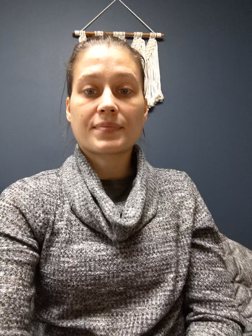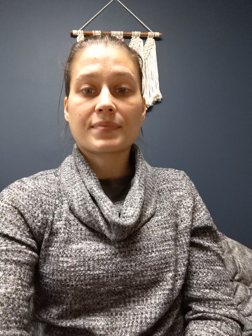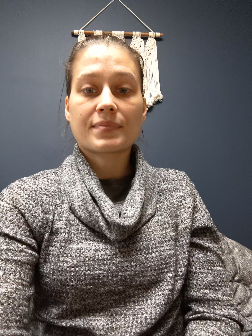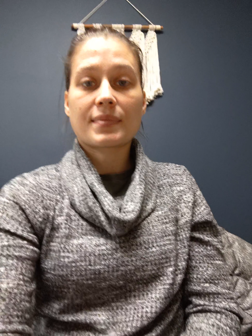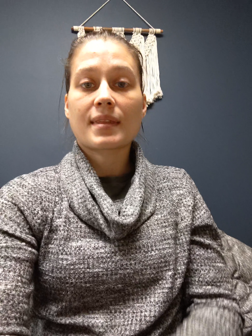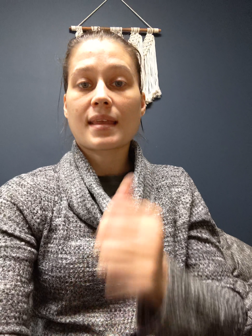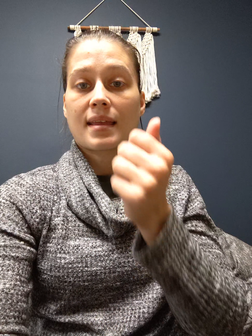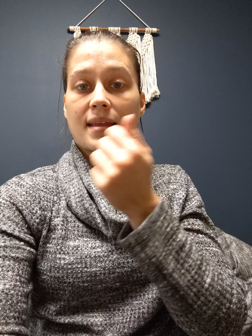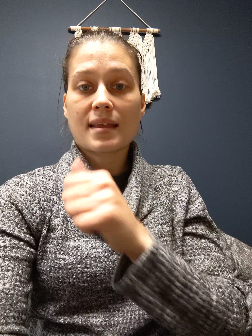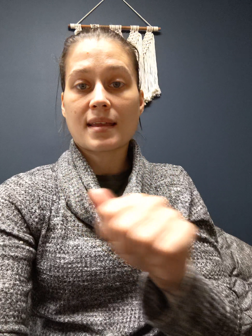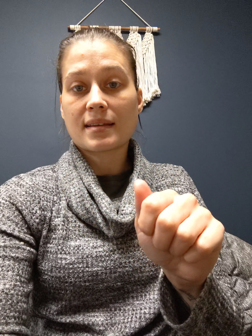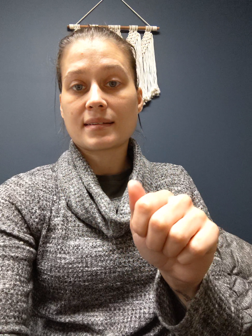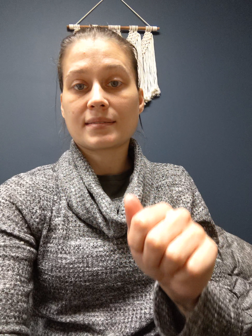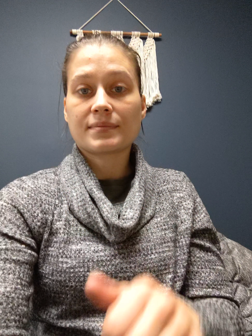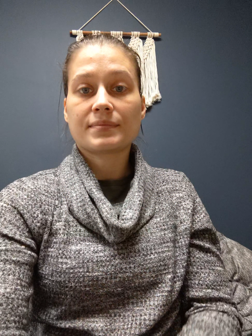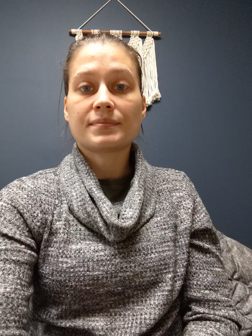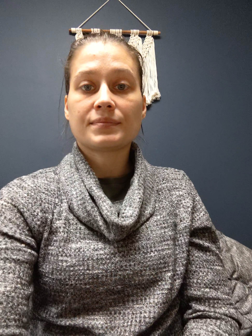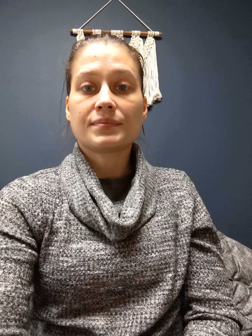any